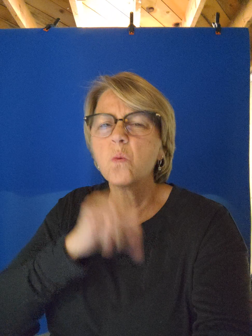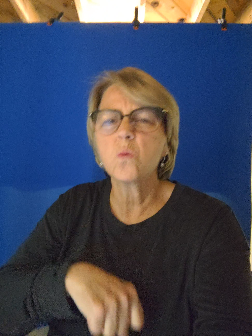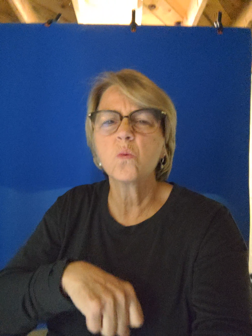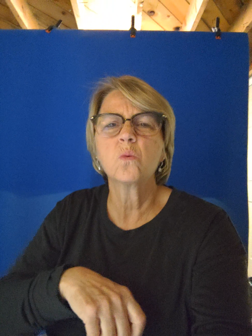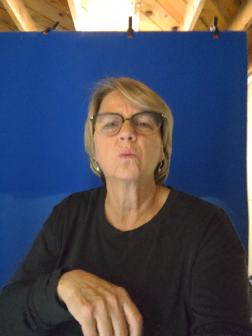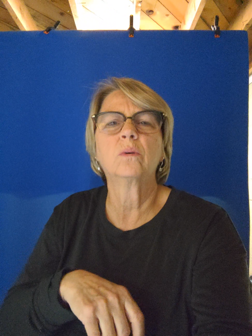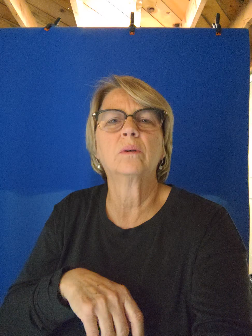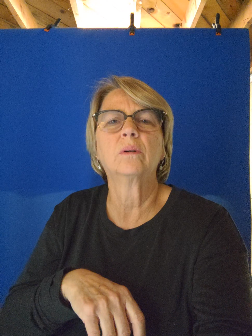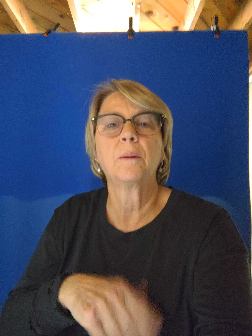old